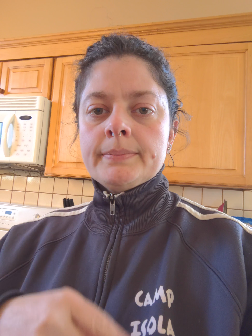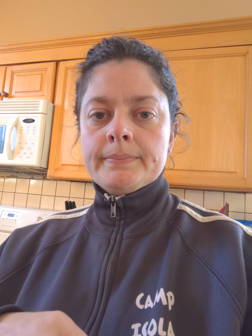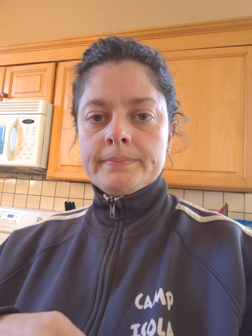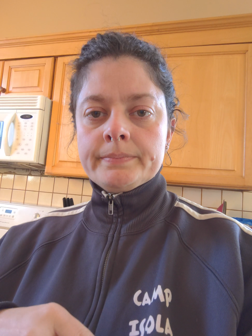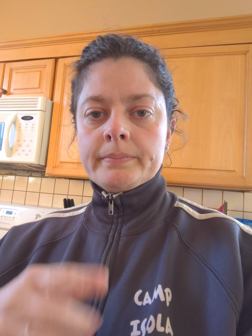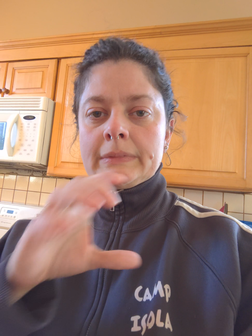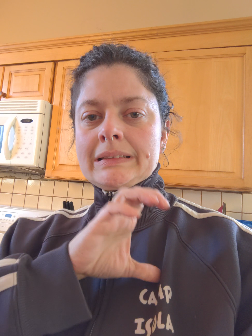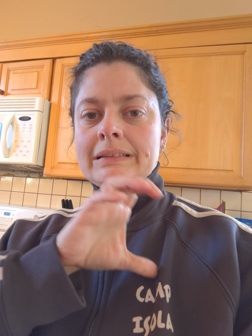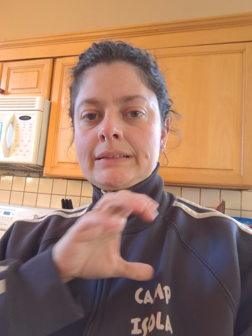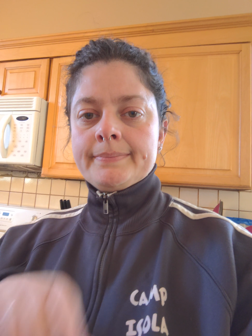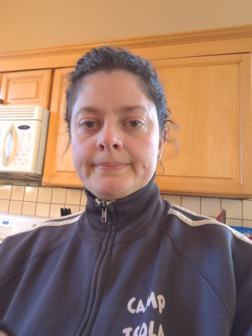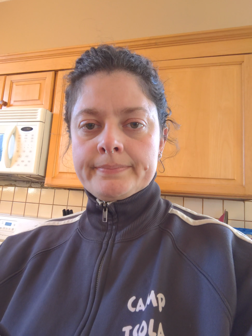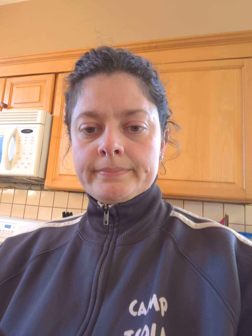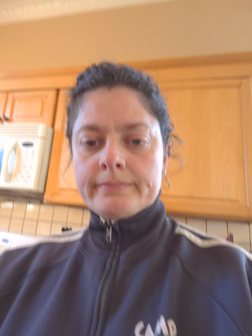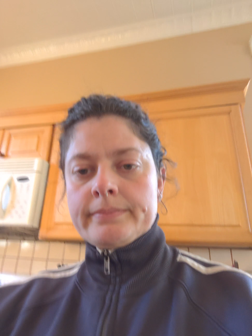police